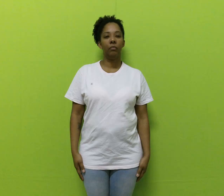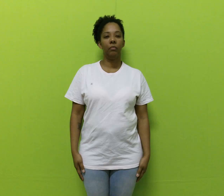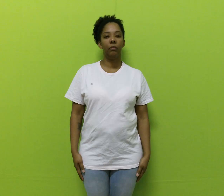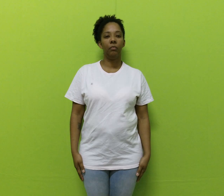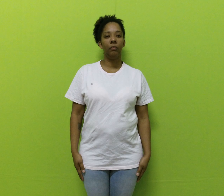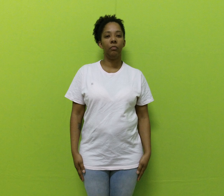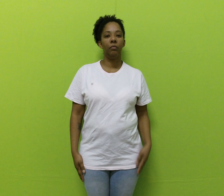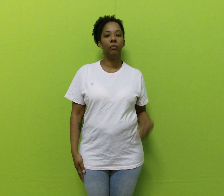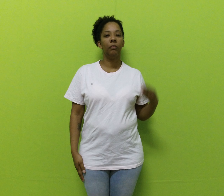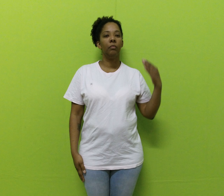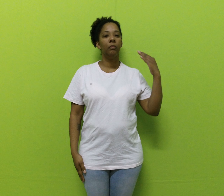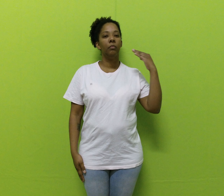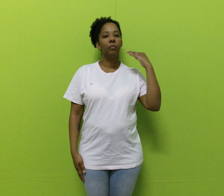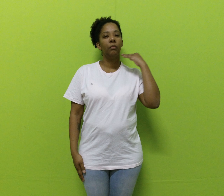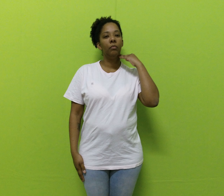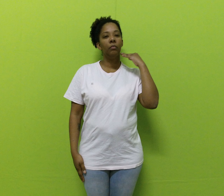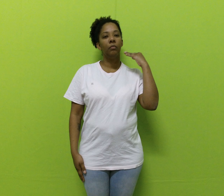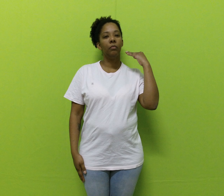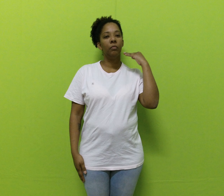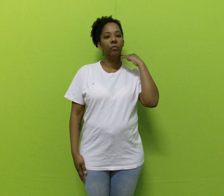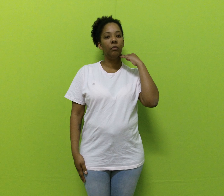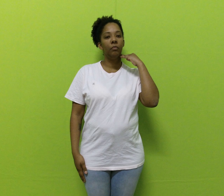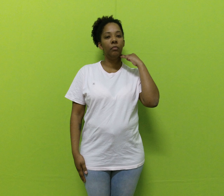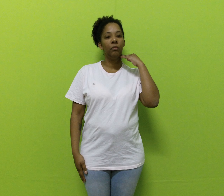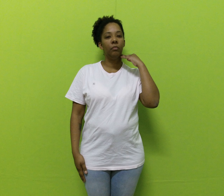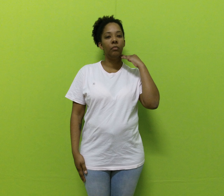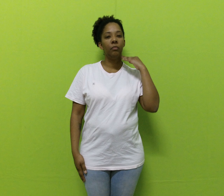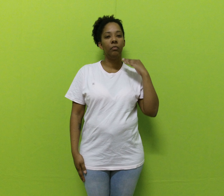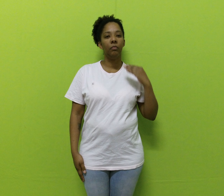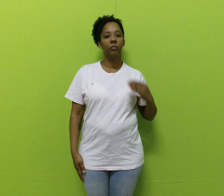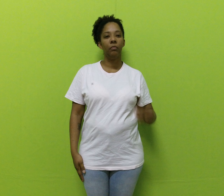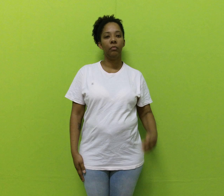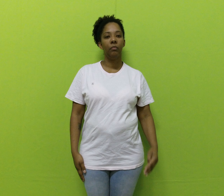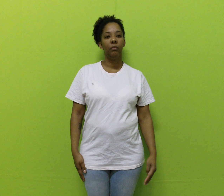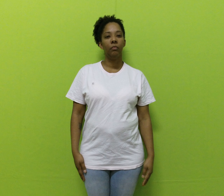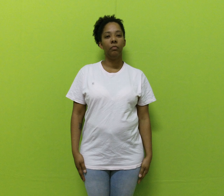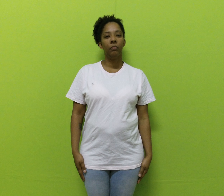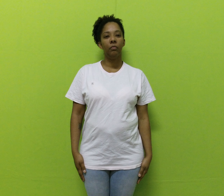banco